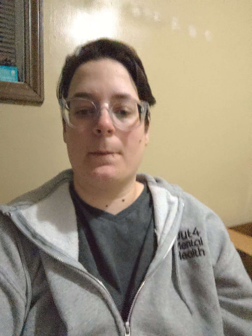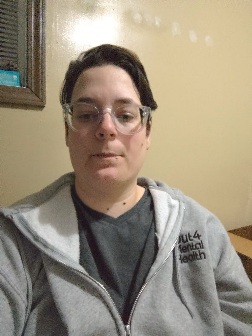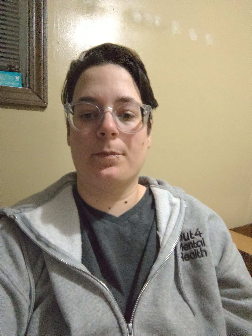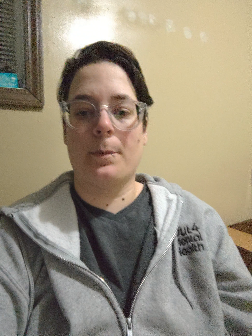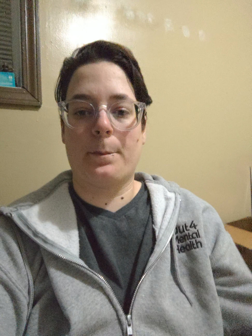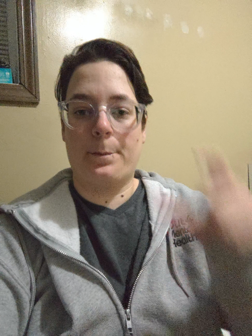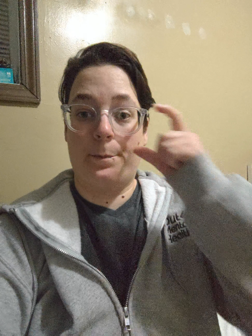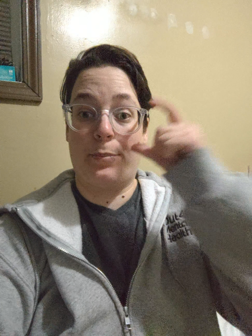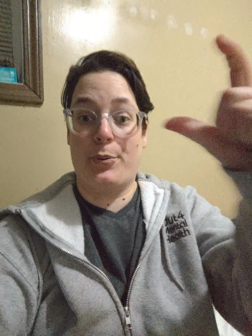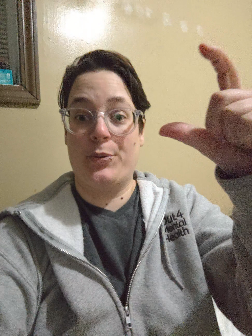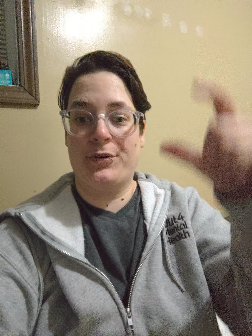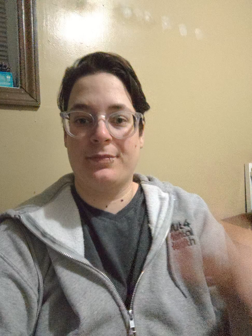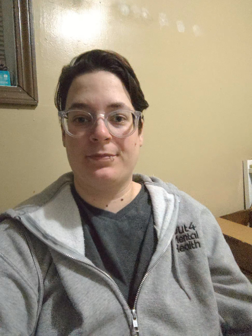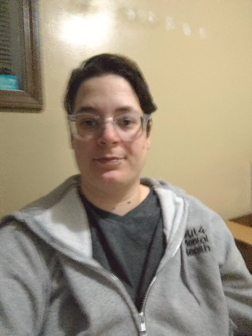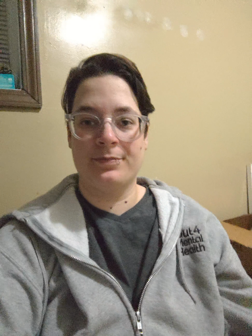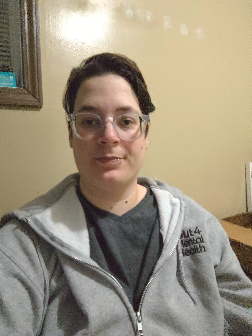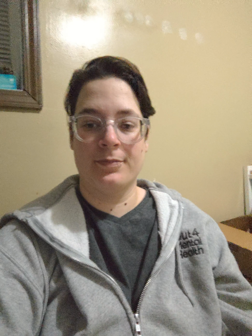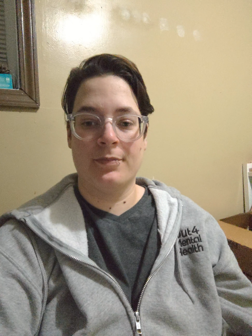moon